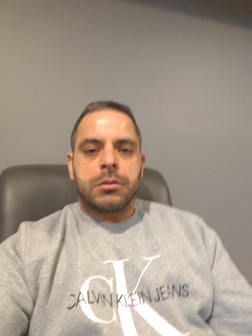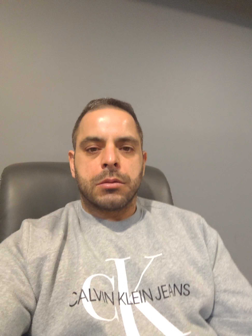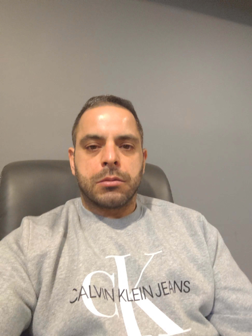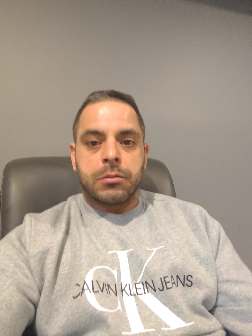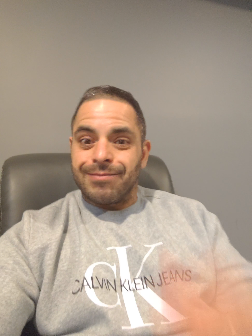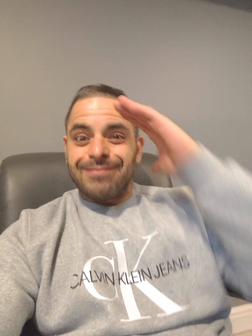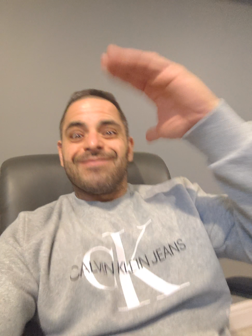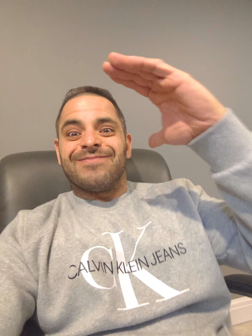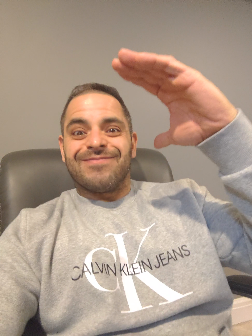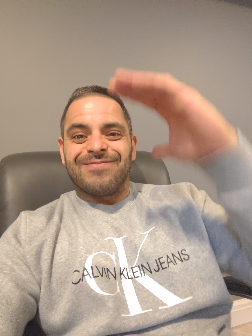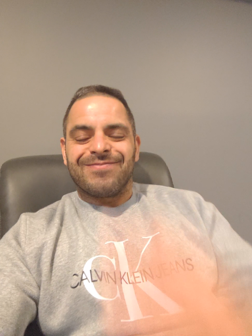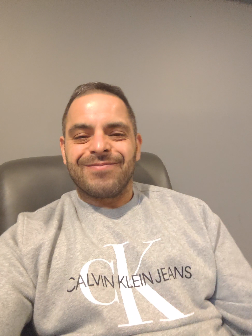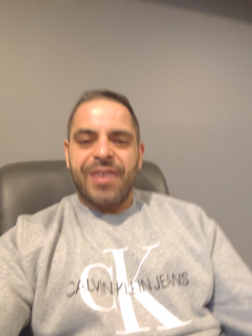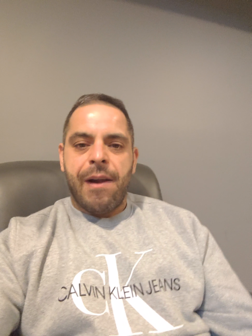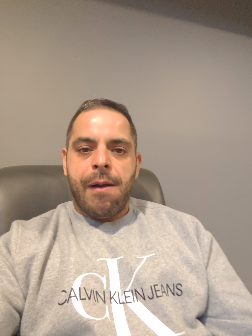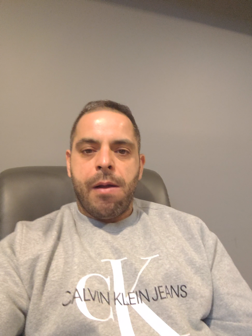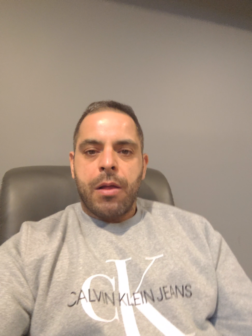hello